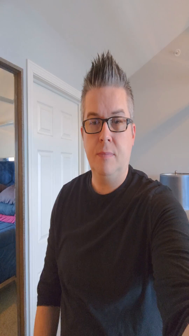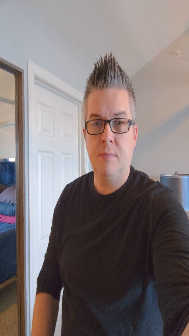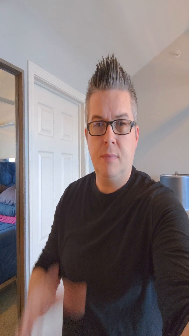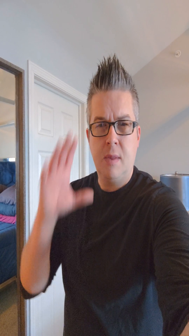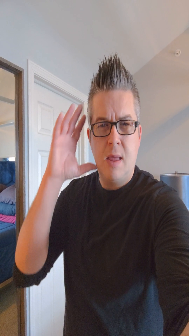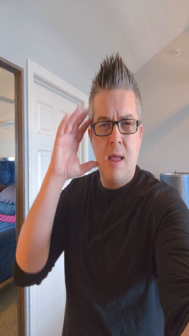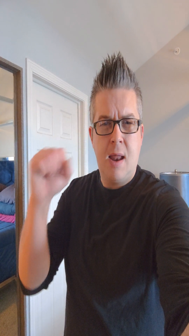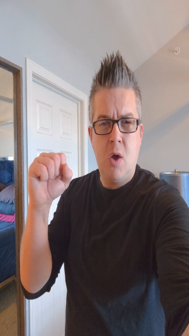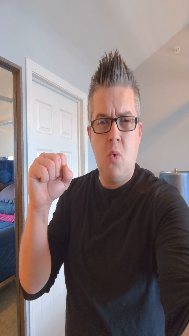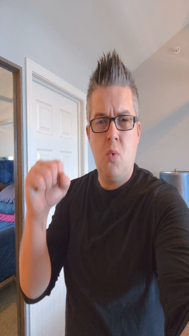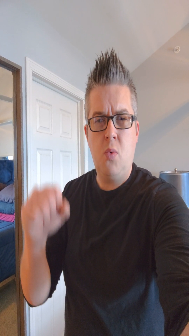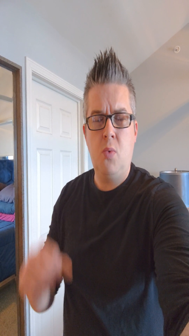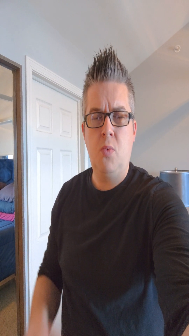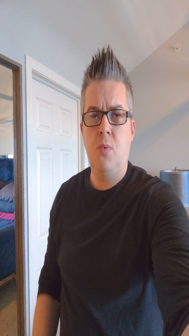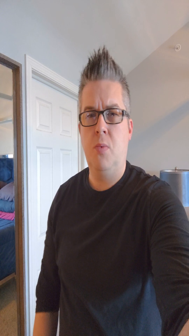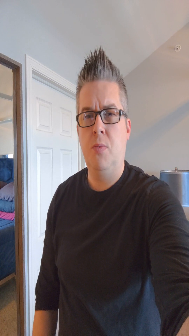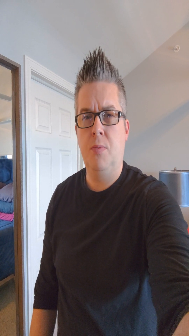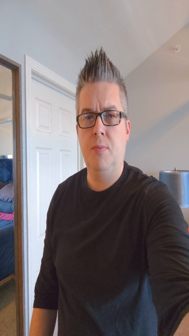loud